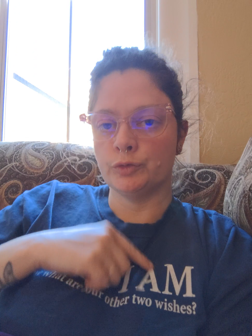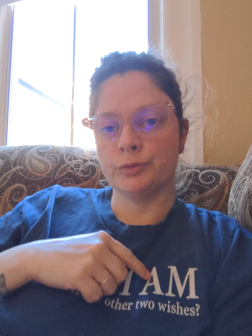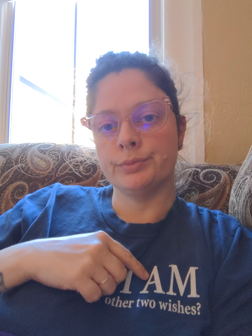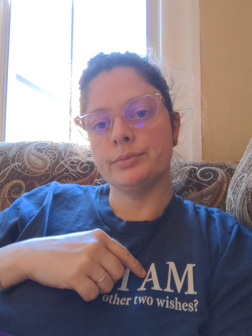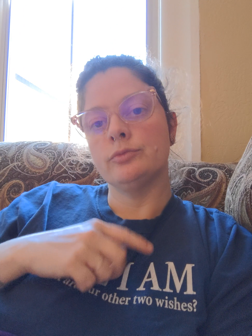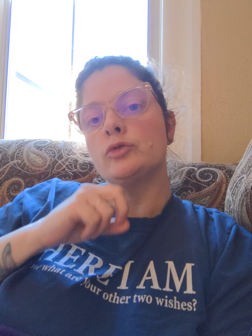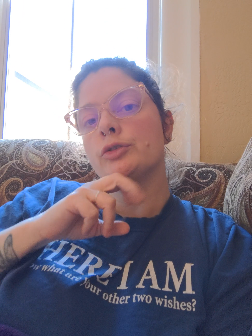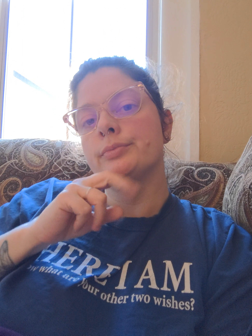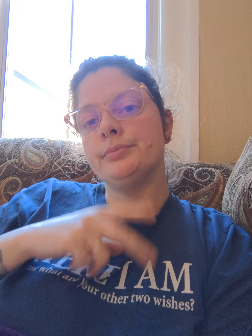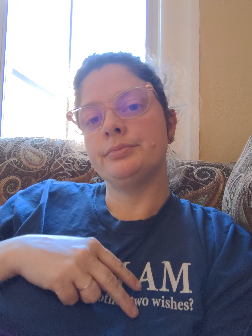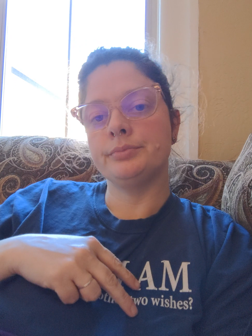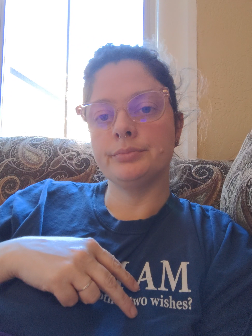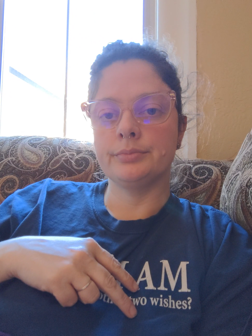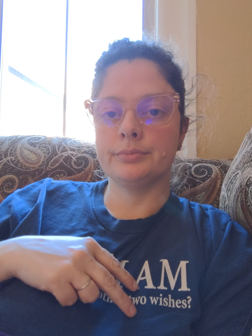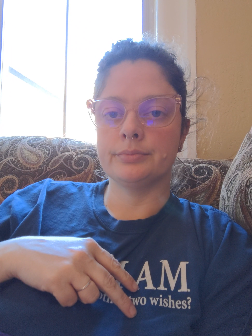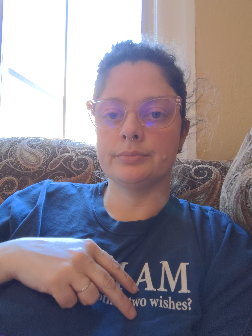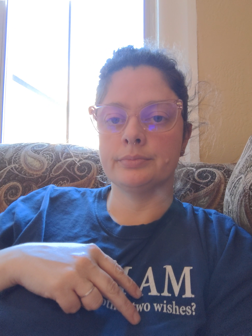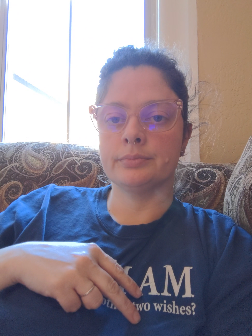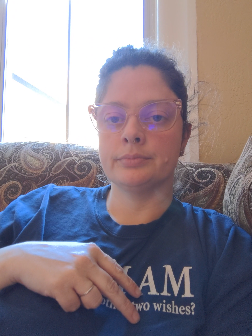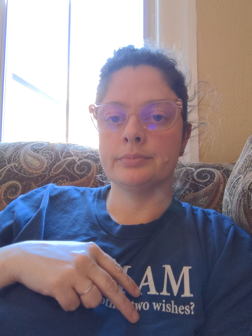frog